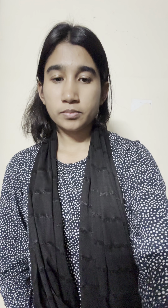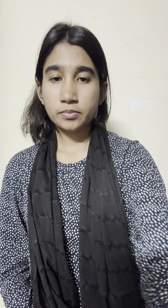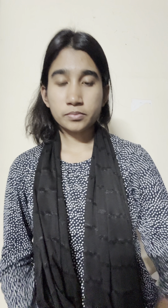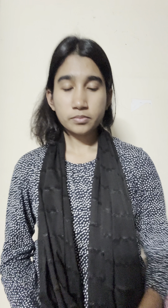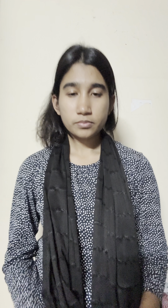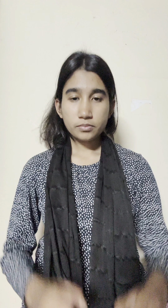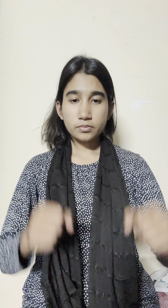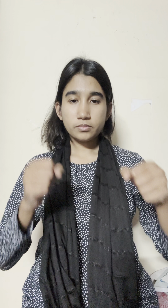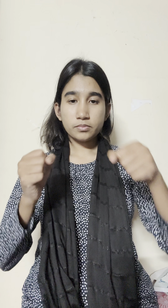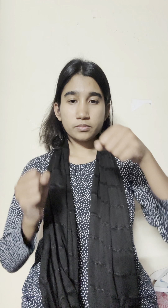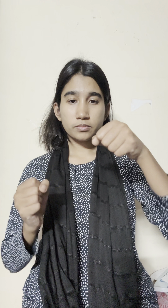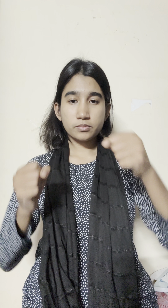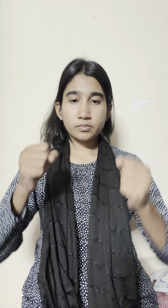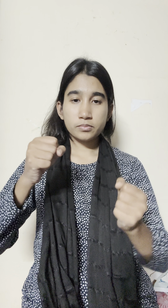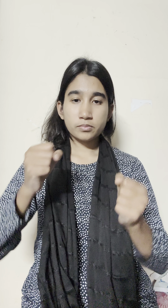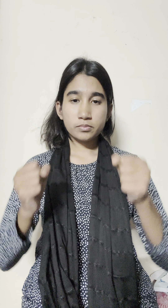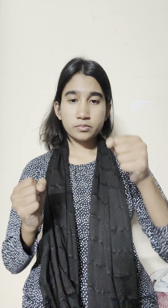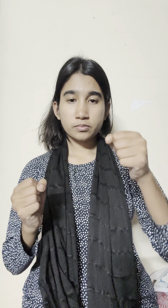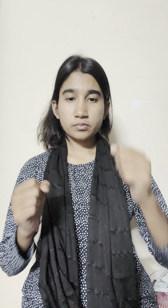গাড়ি